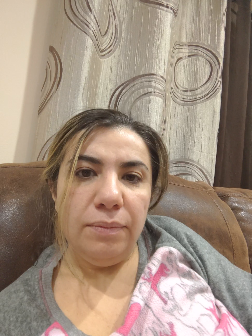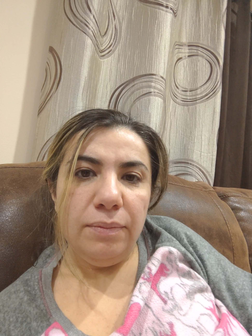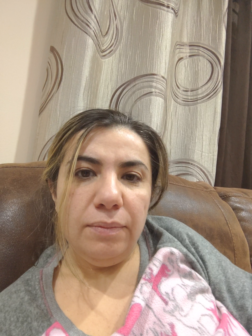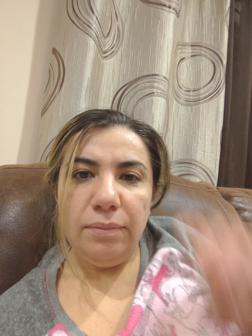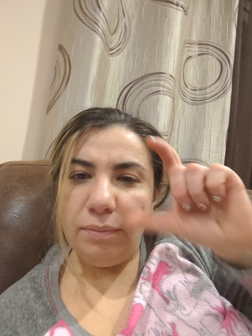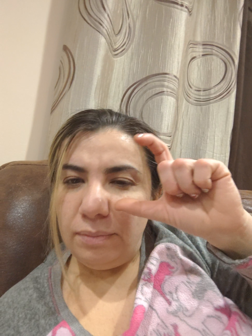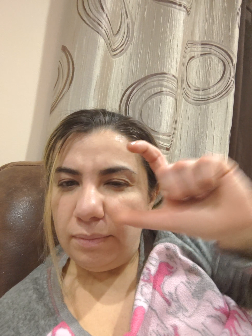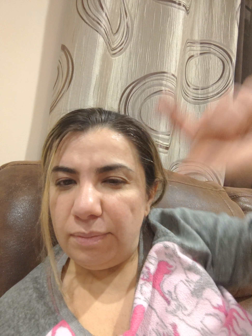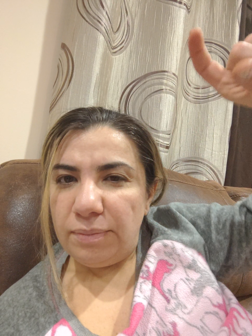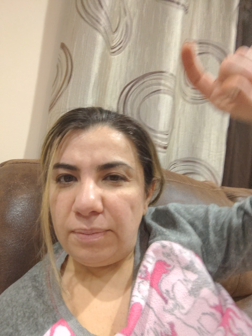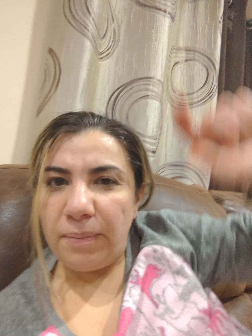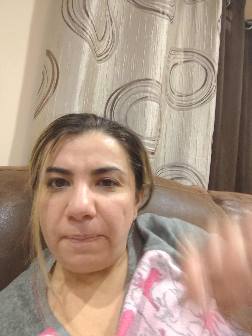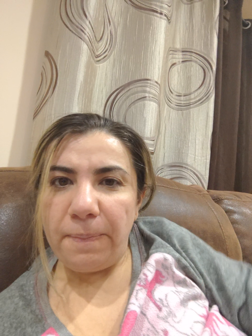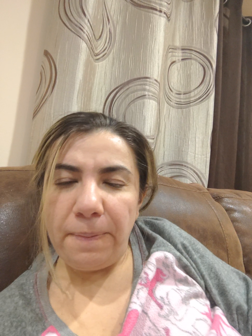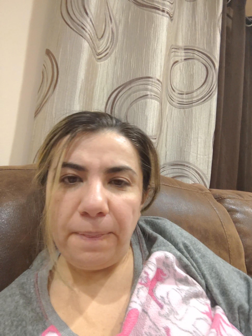moon